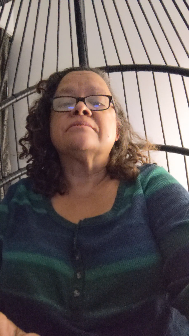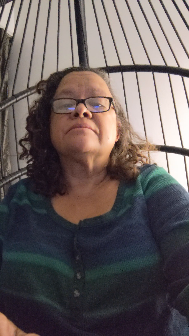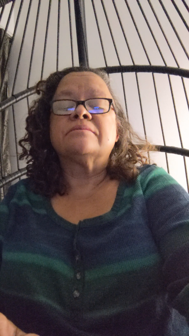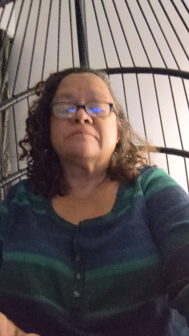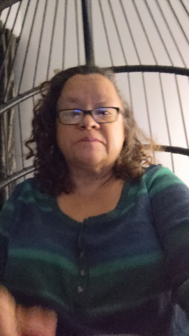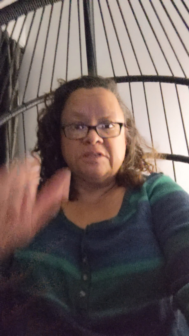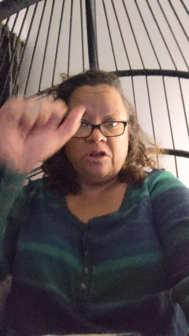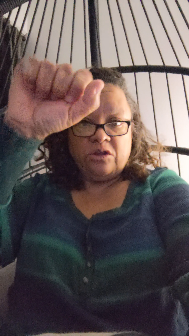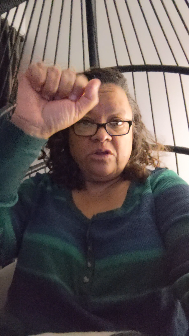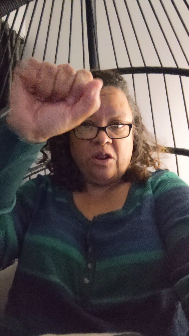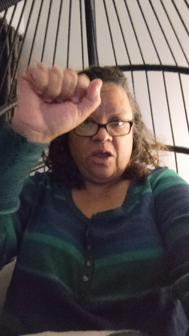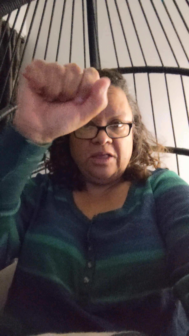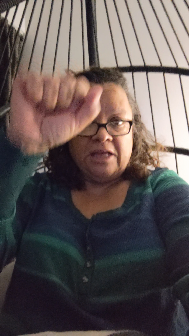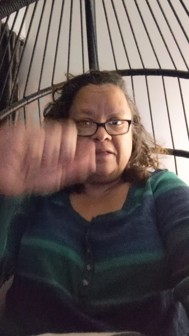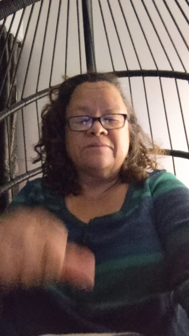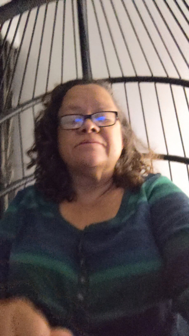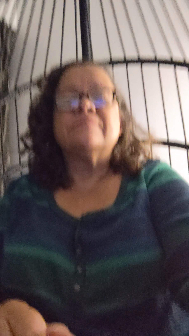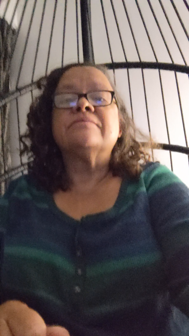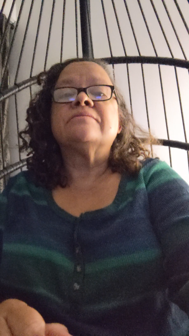knock